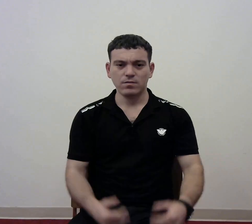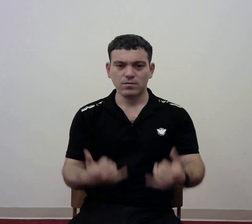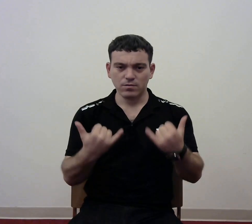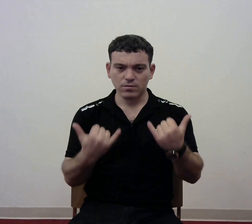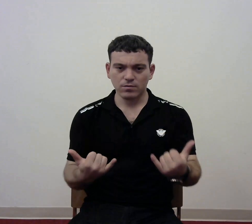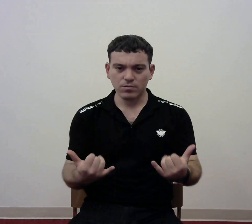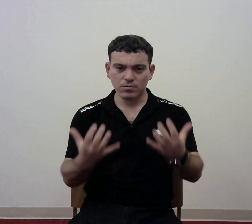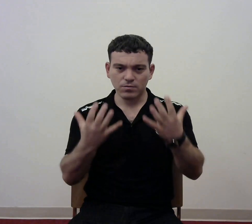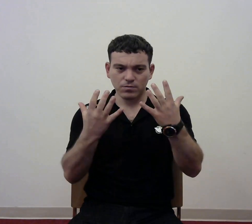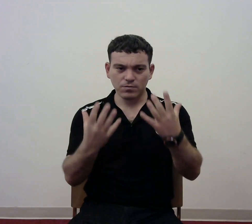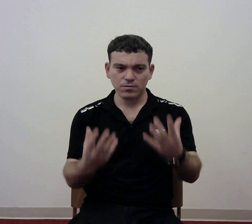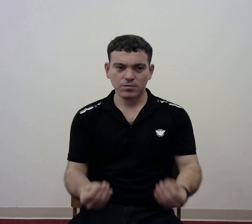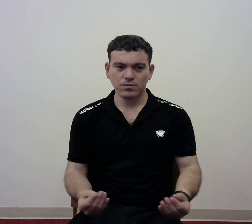bu gün